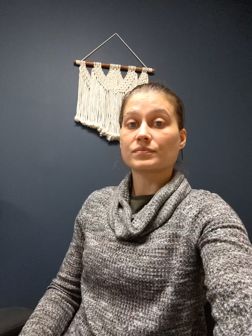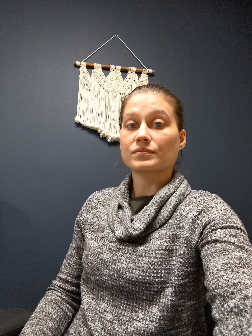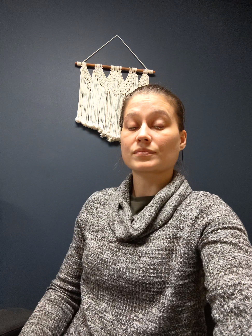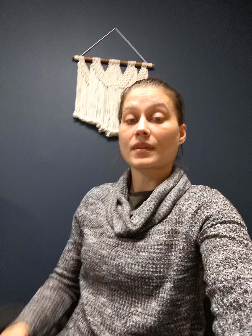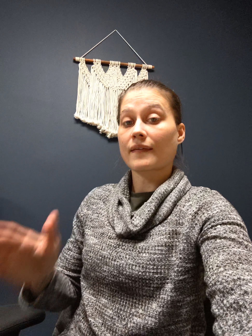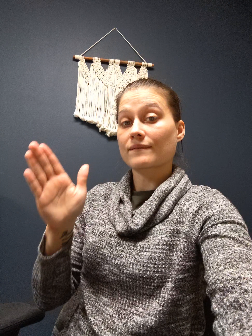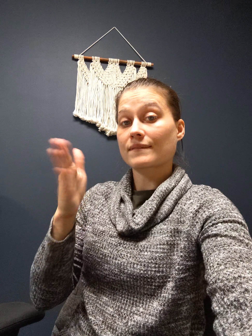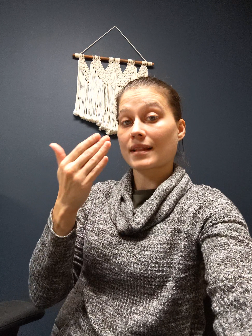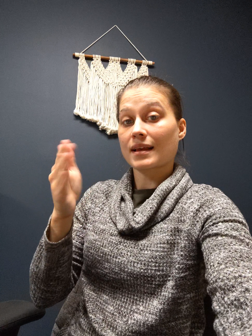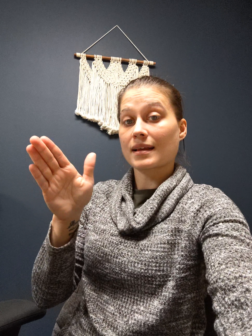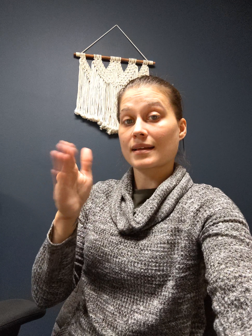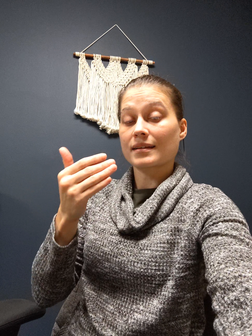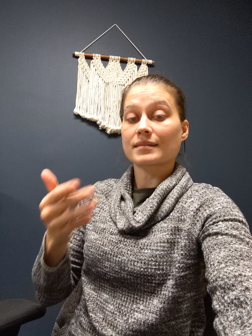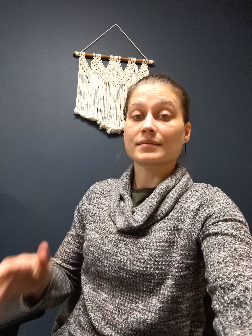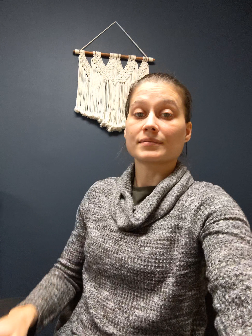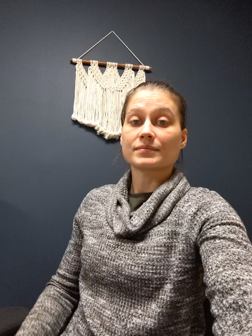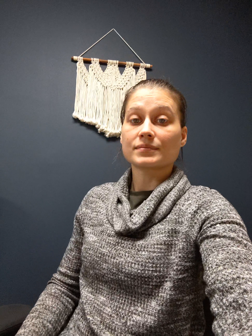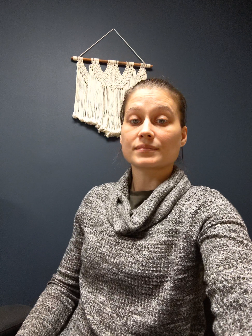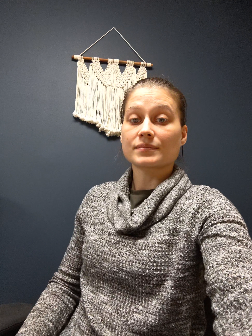flag